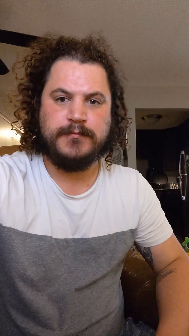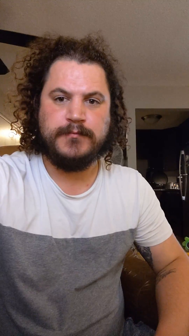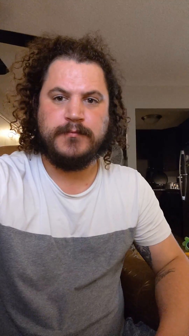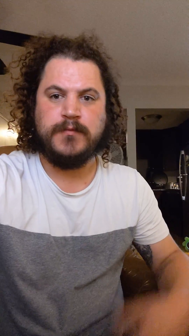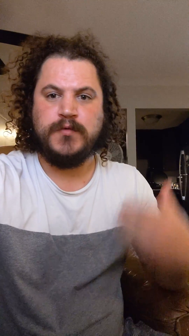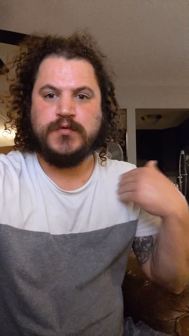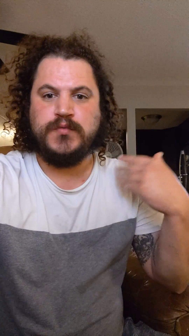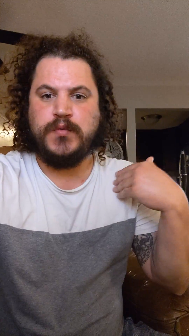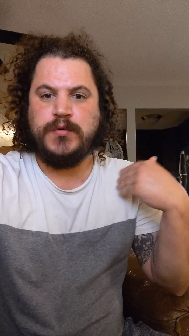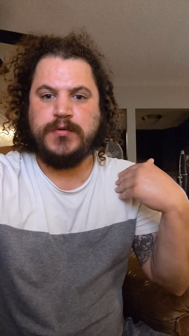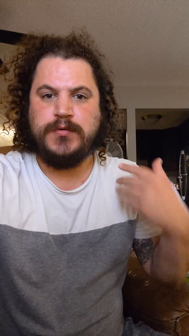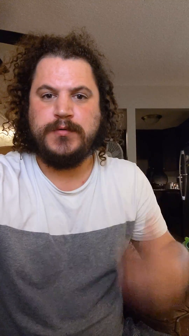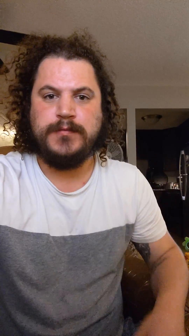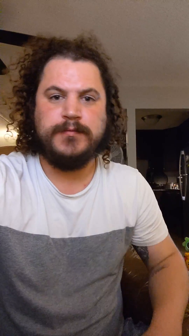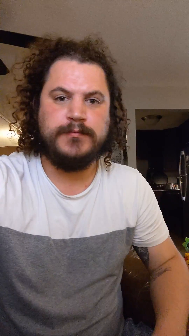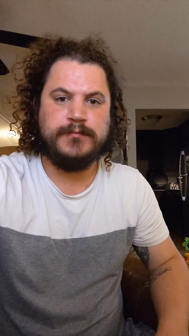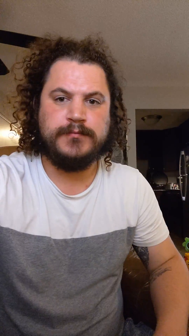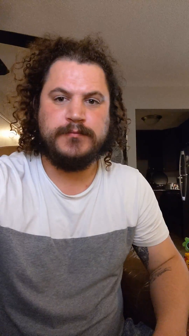shoulder